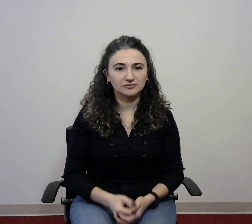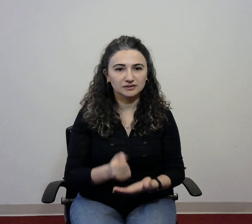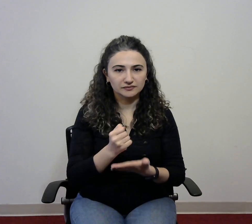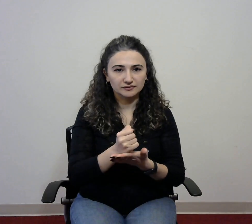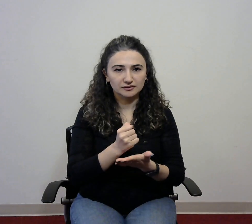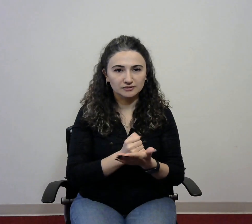viza